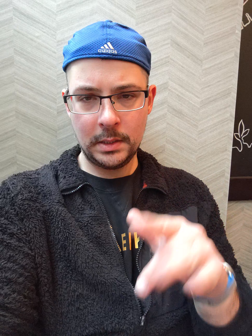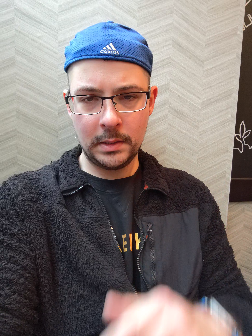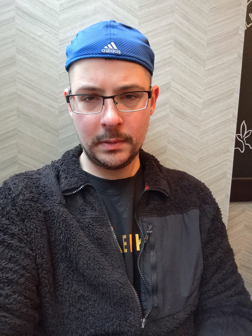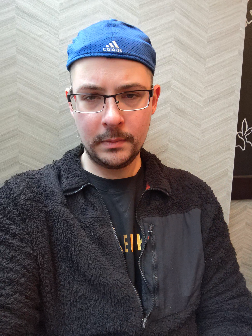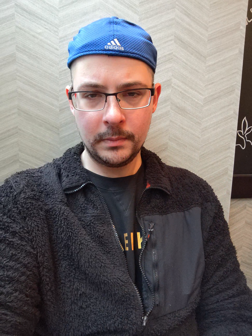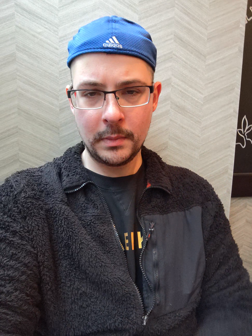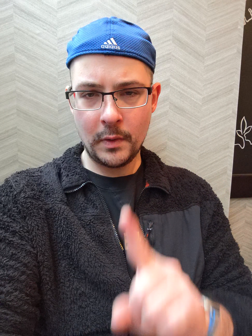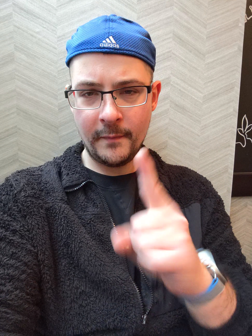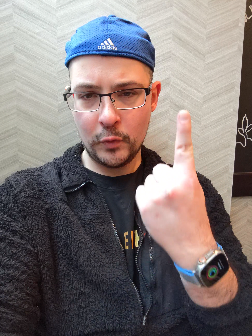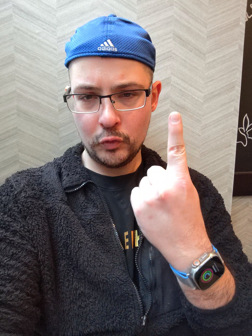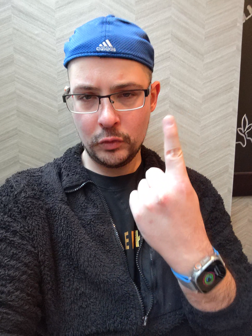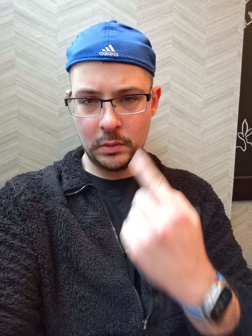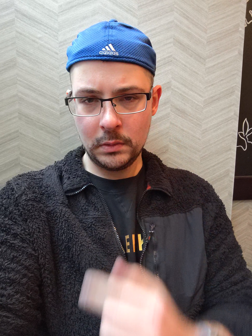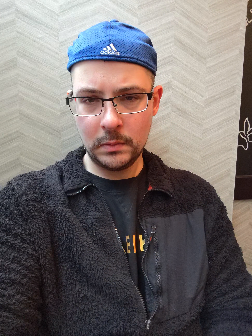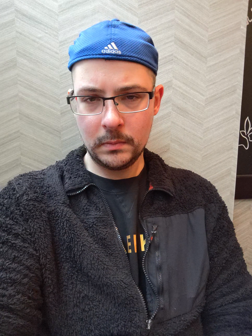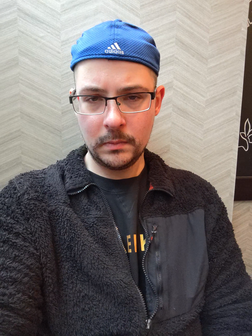first